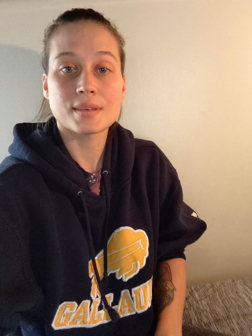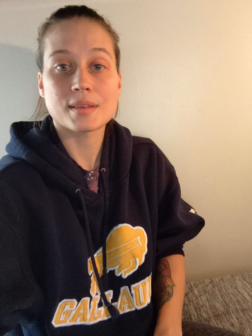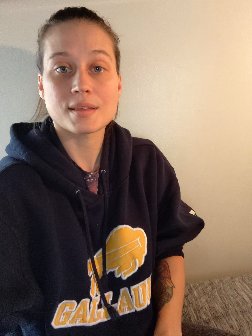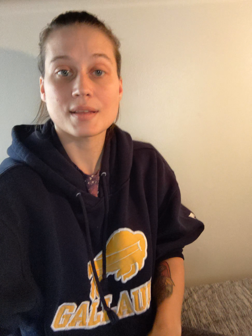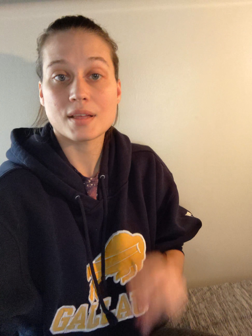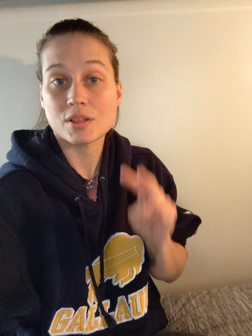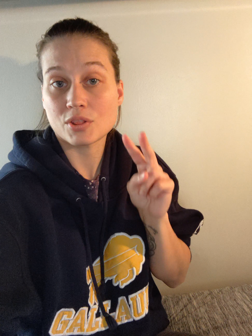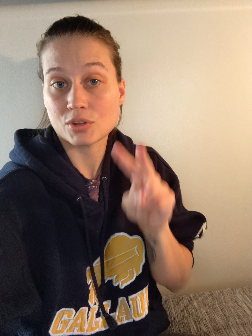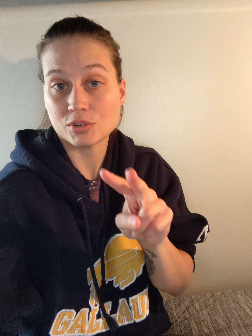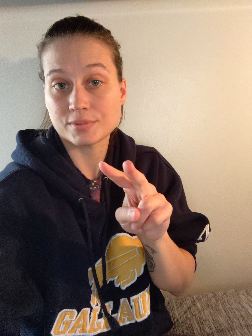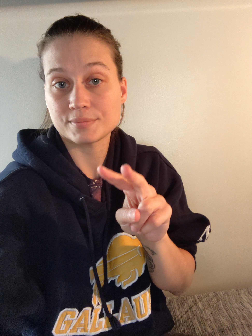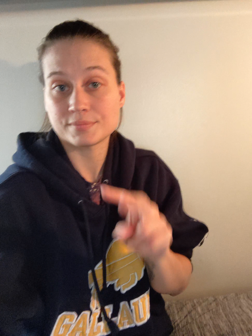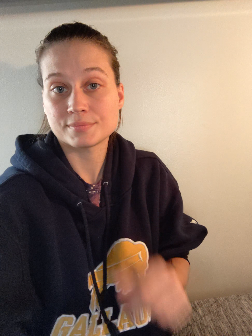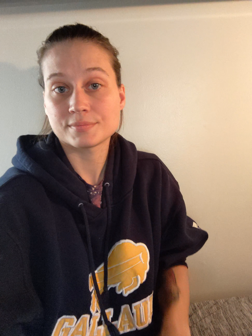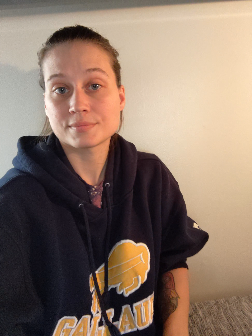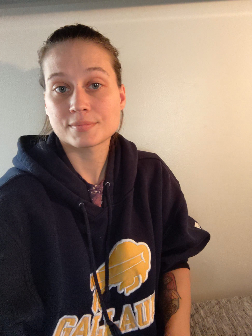look